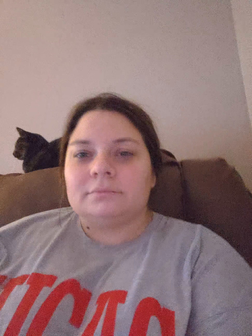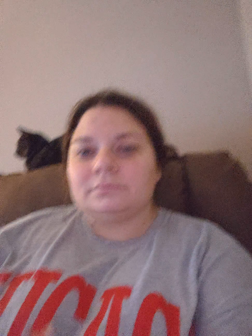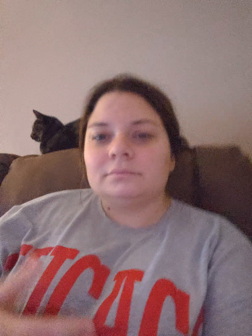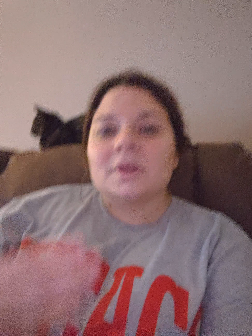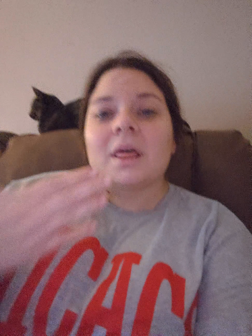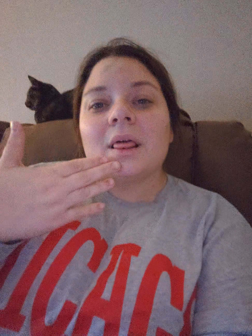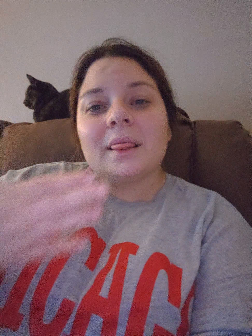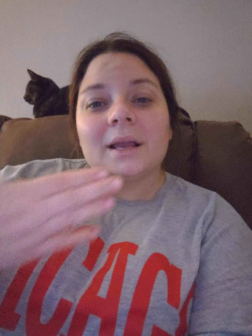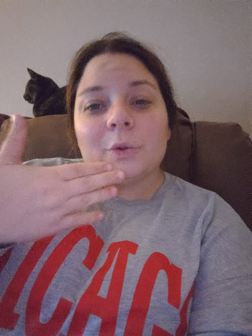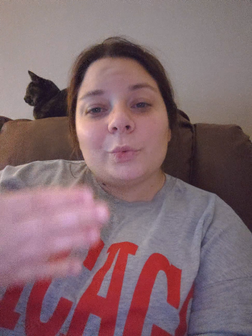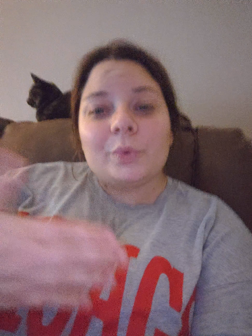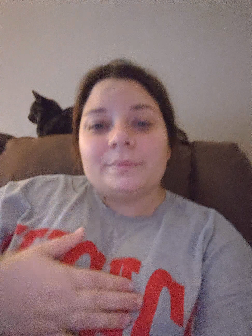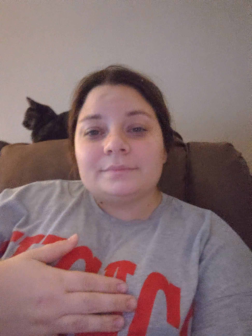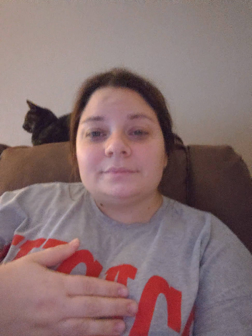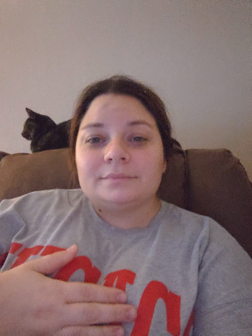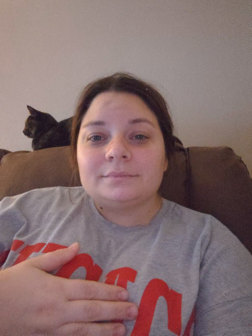thank you